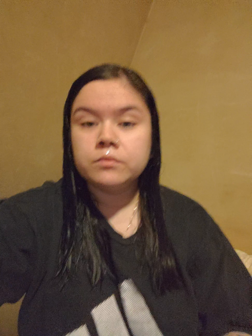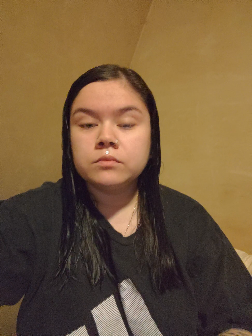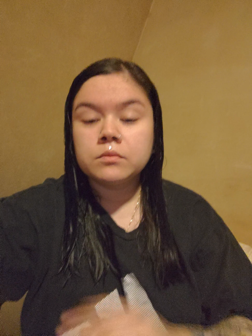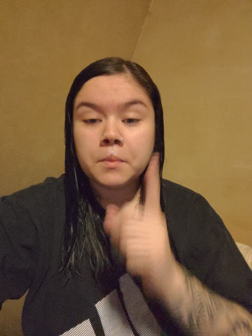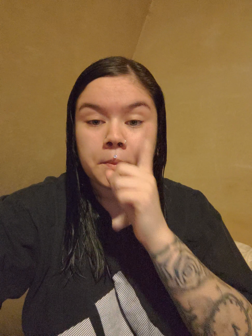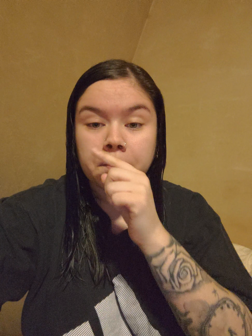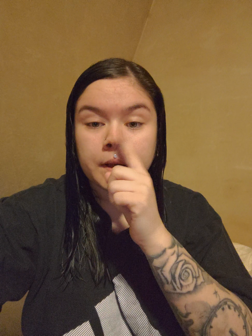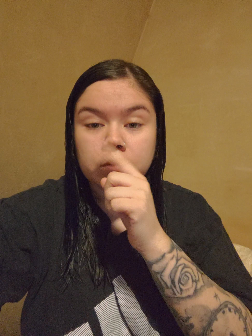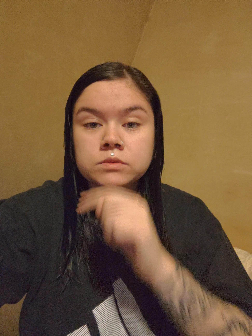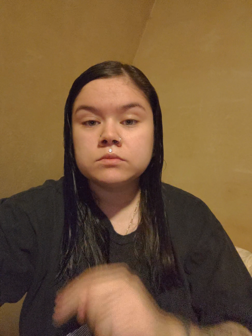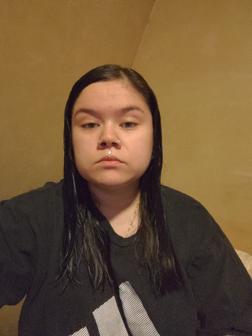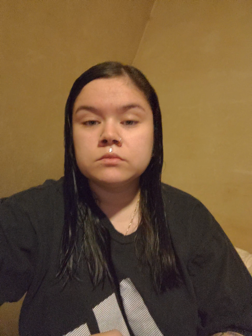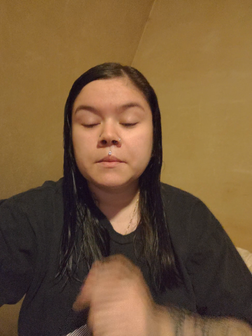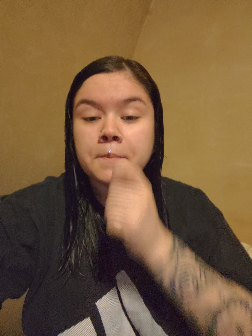mouse